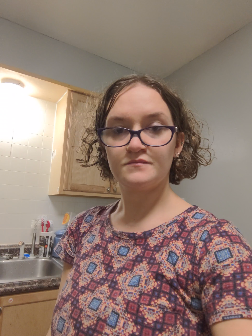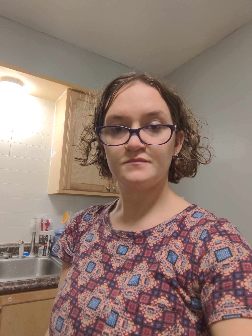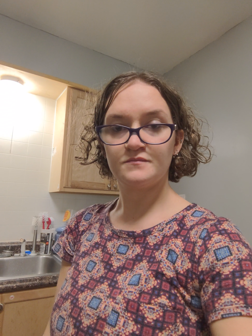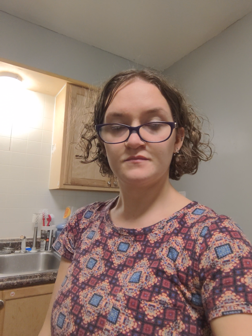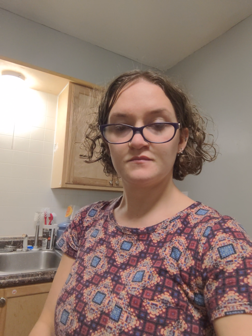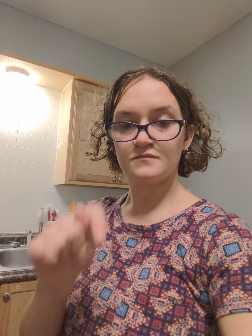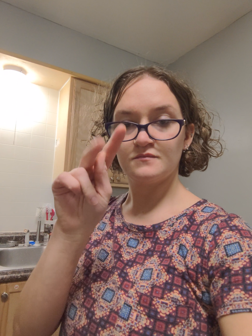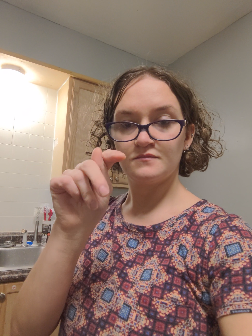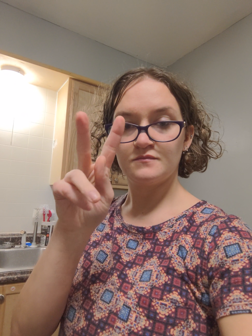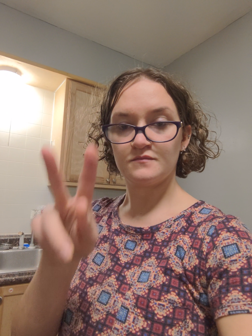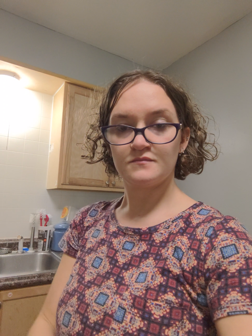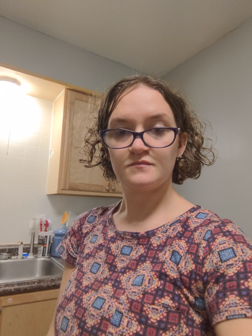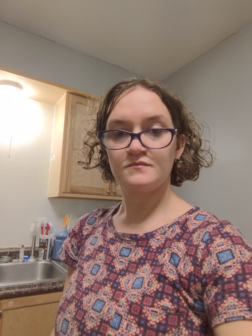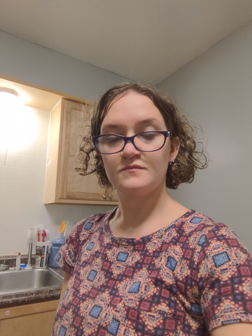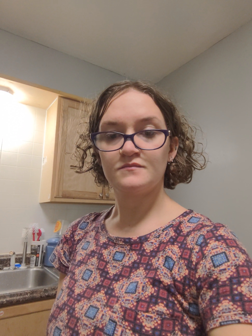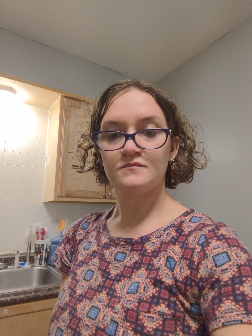TV